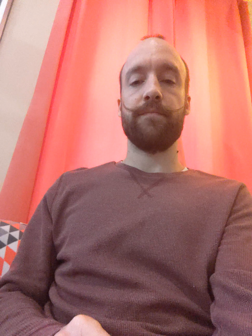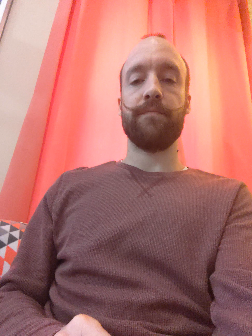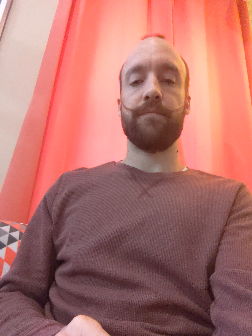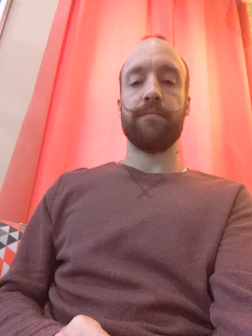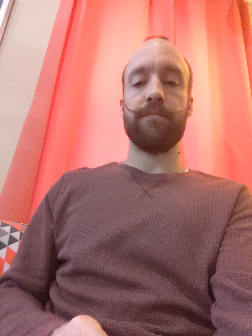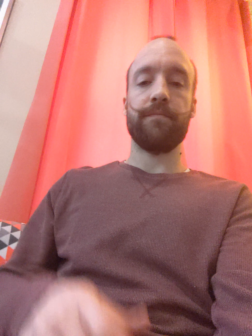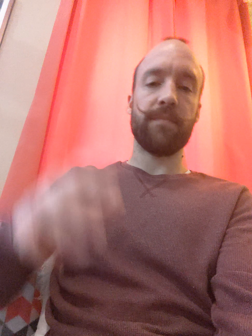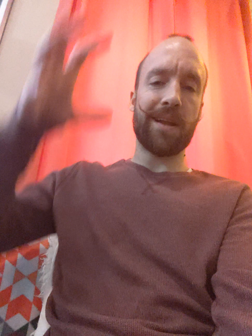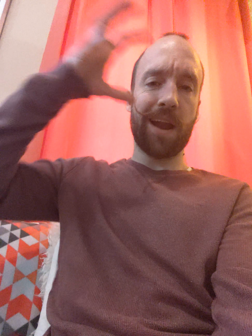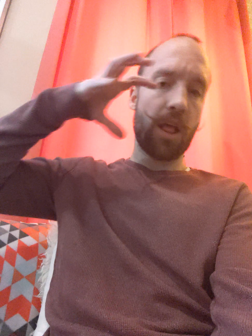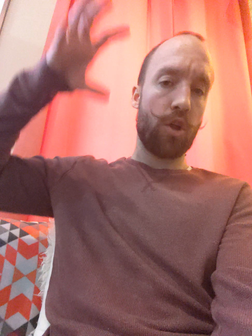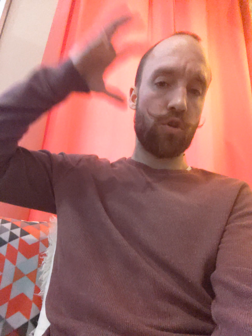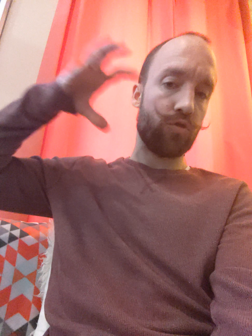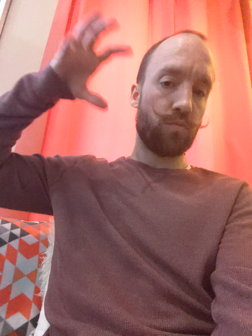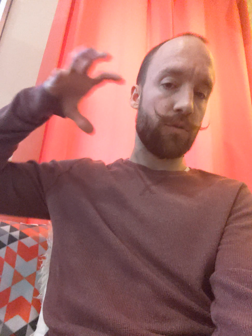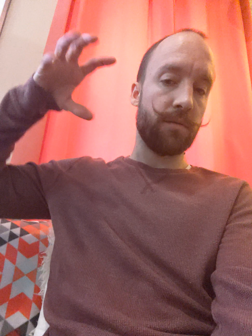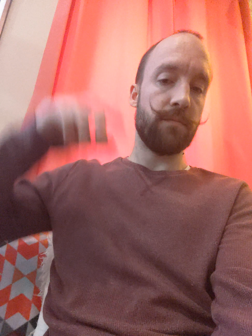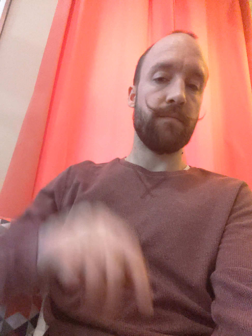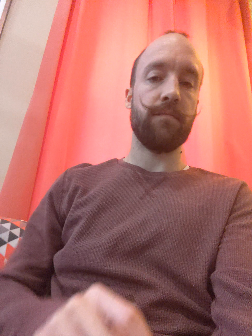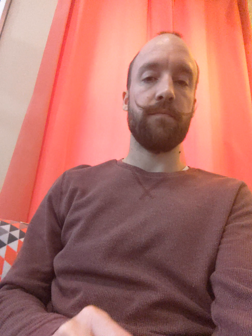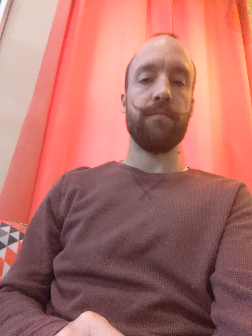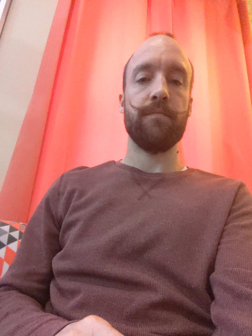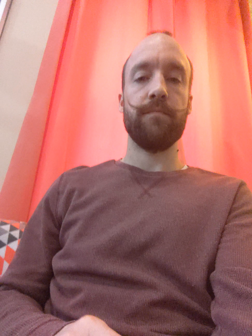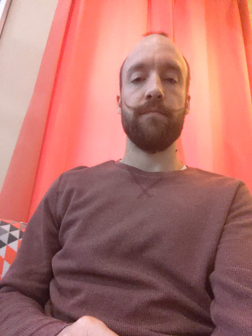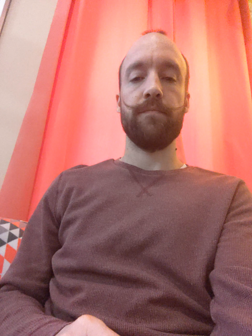cloud